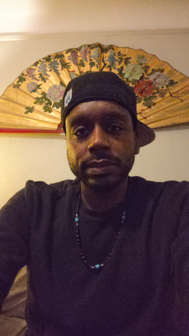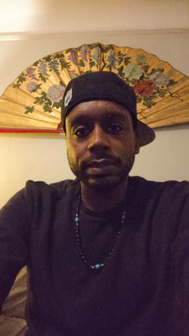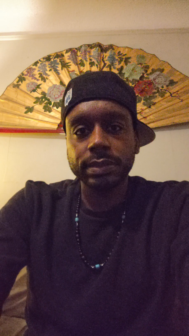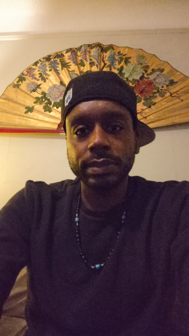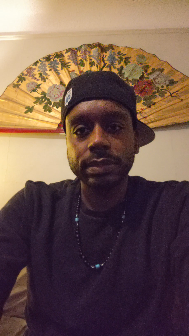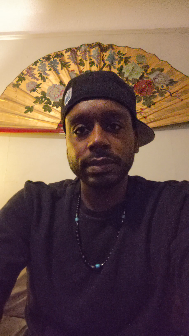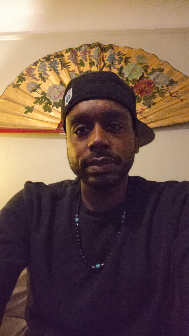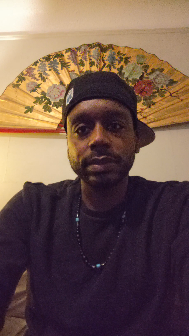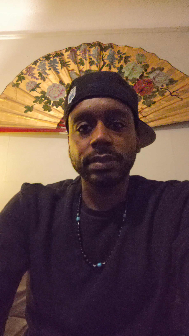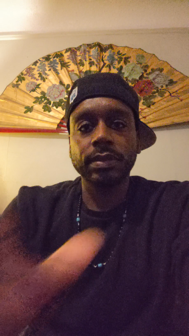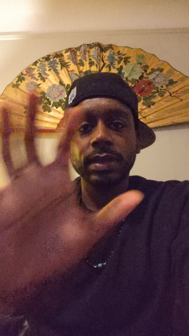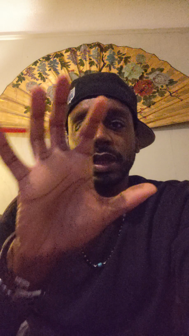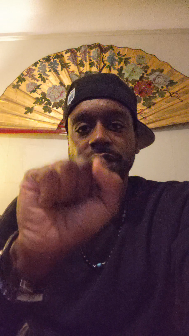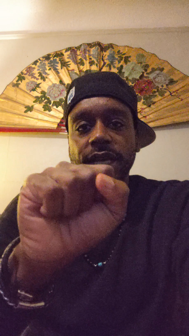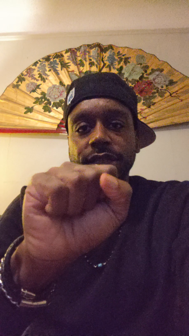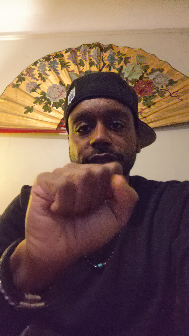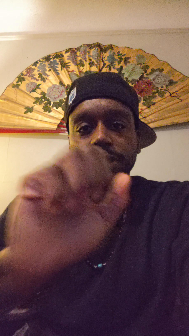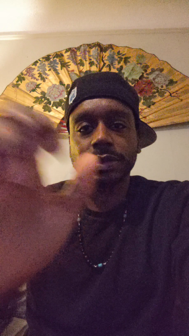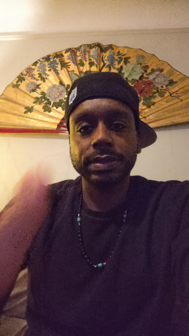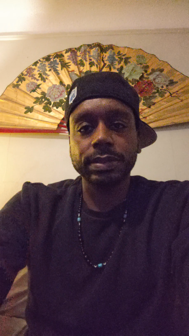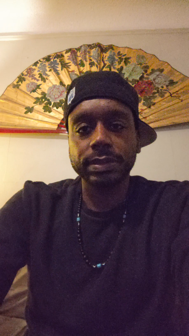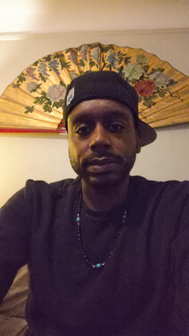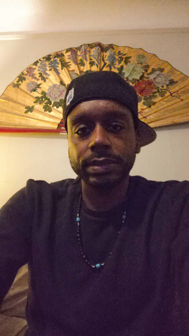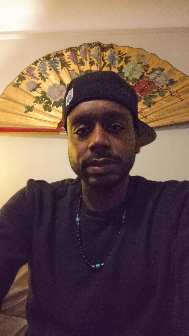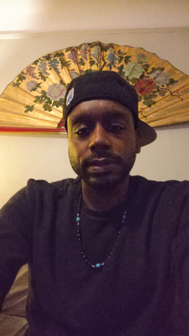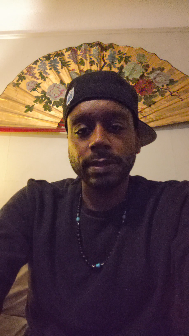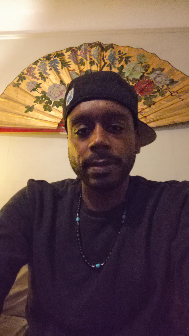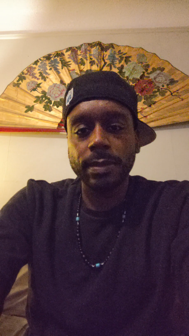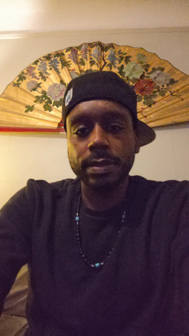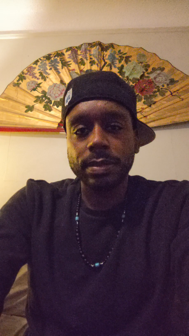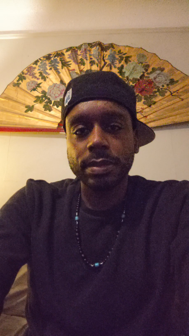catch